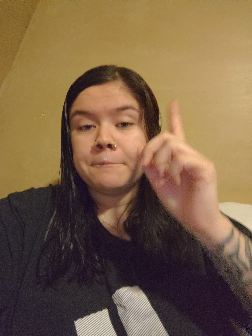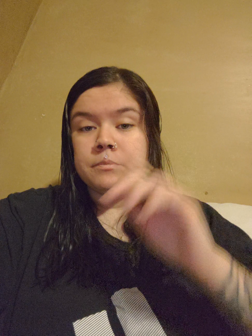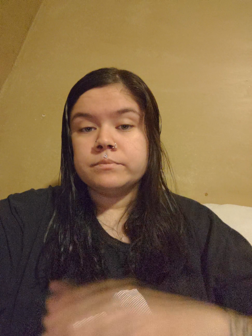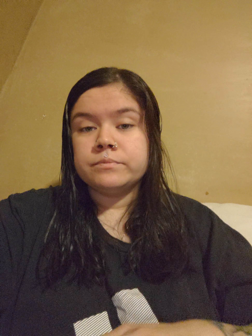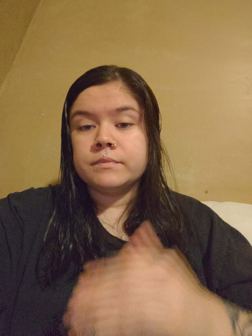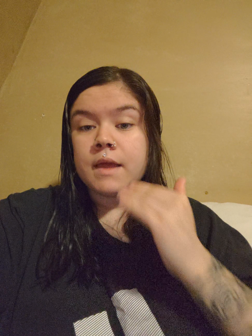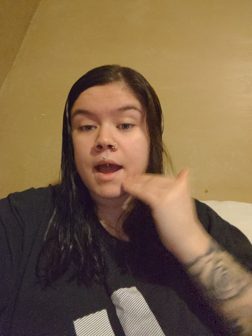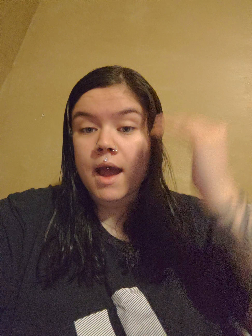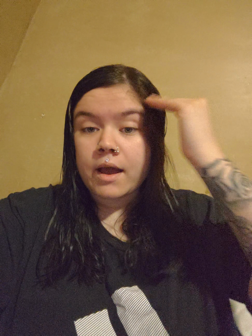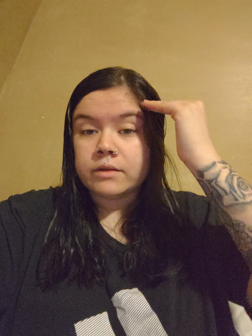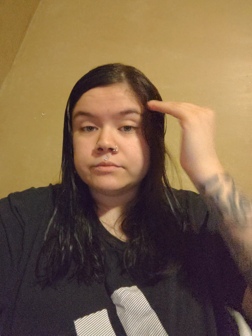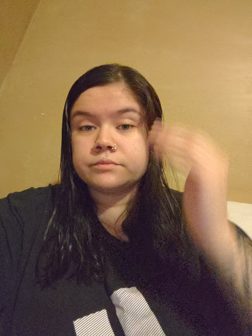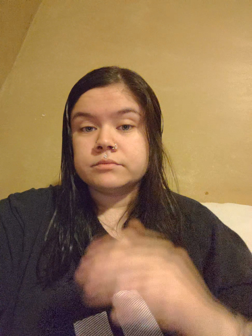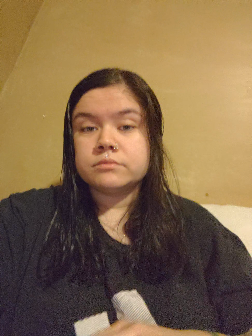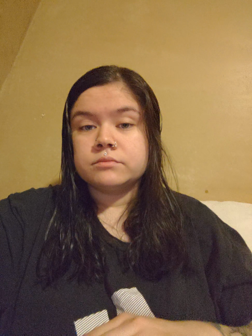head